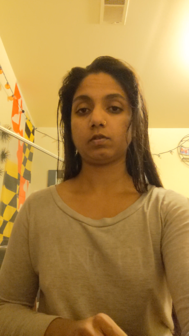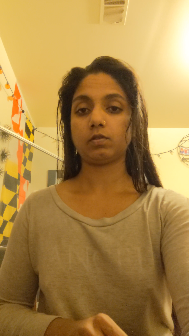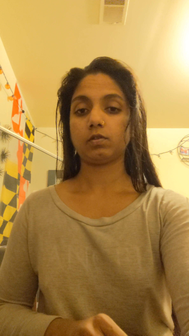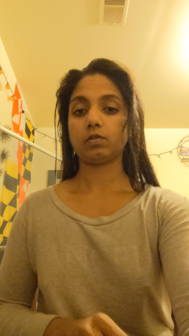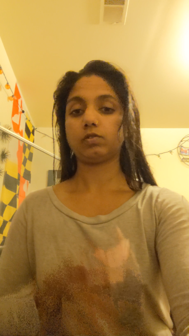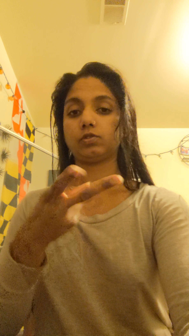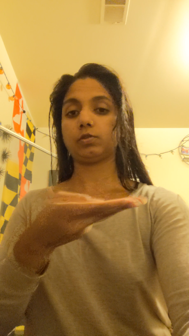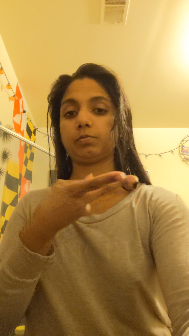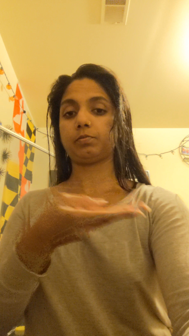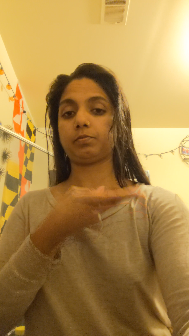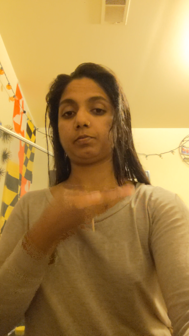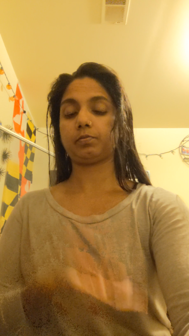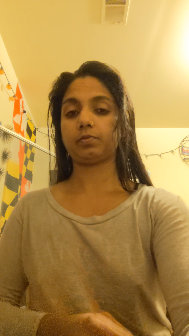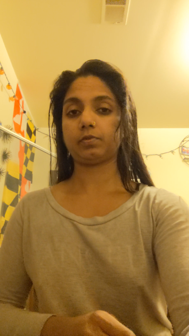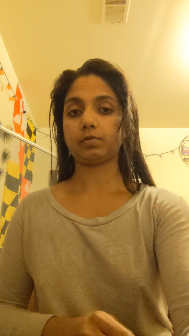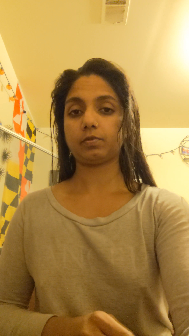sheep